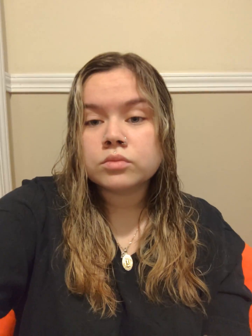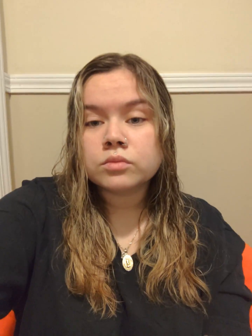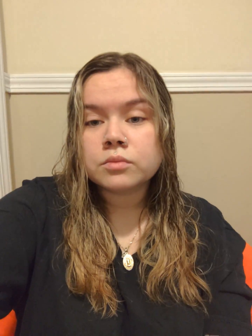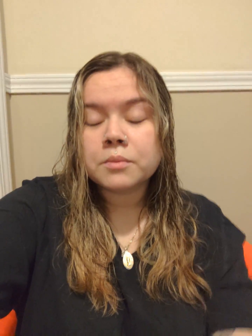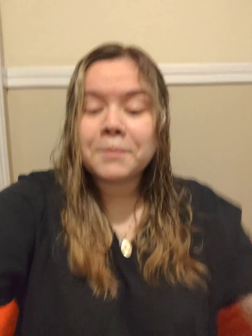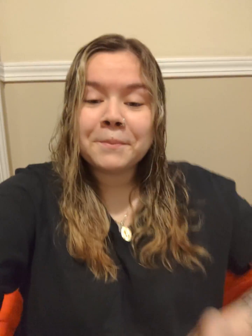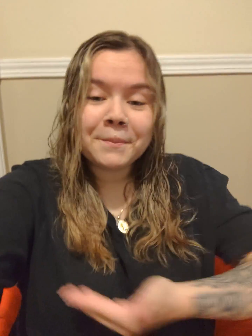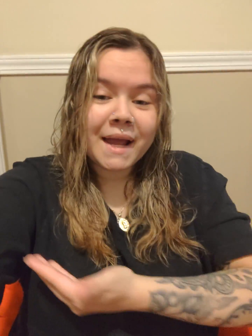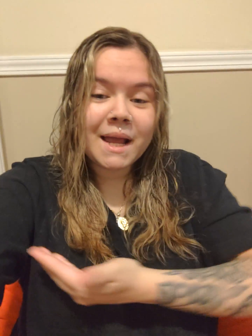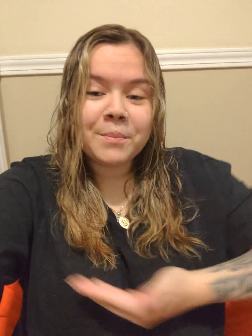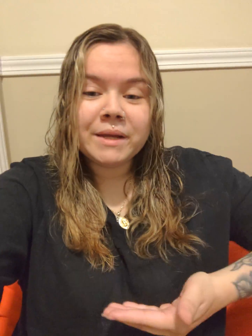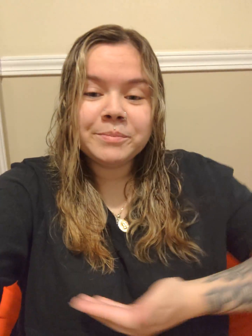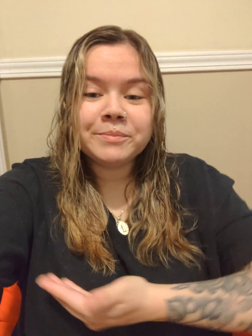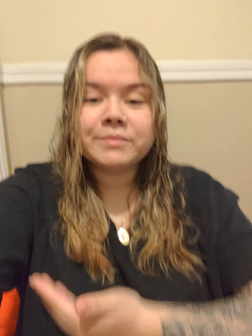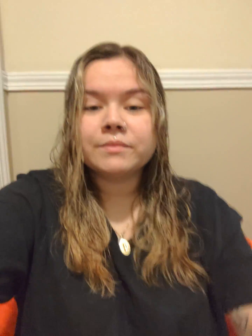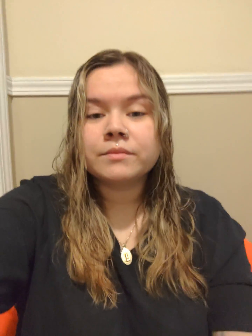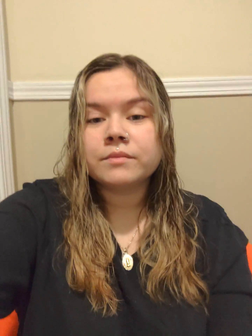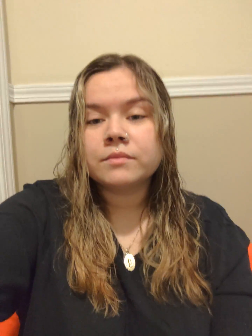baby